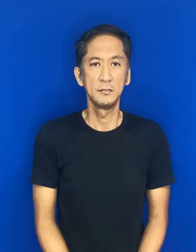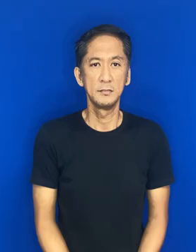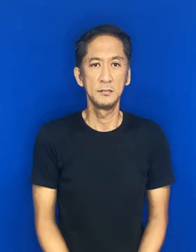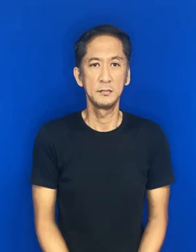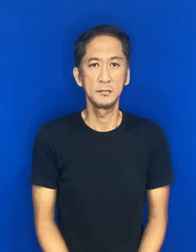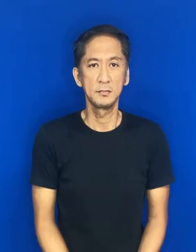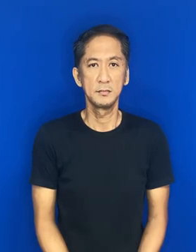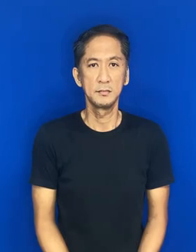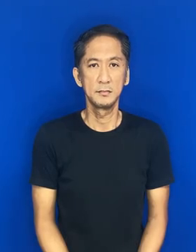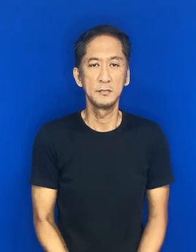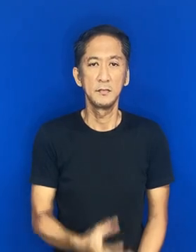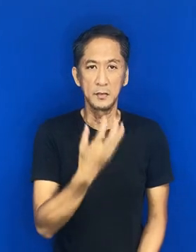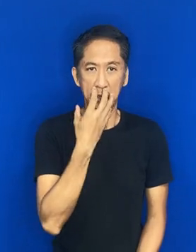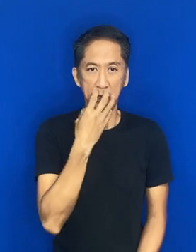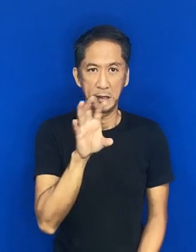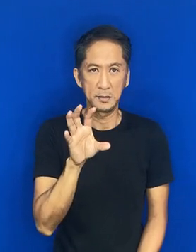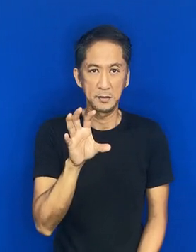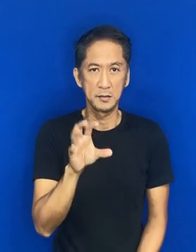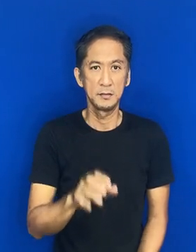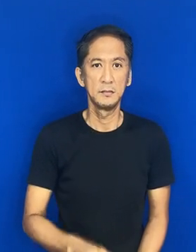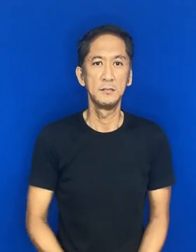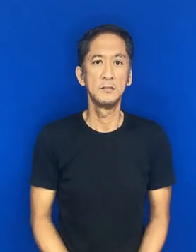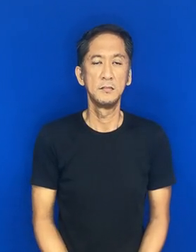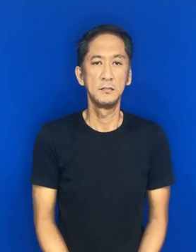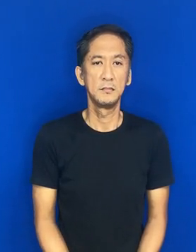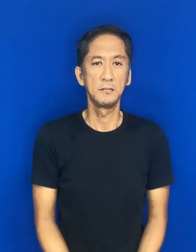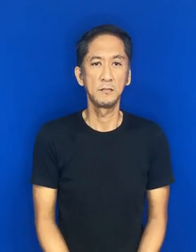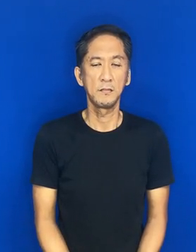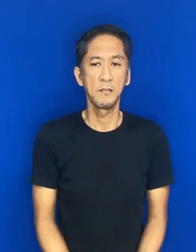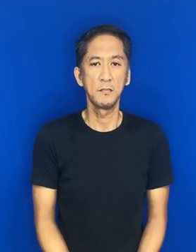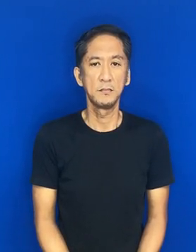hot